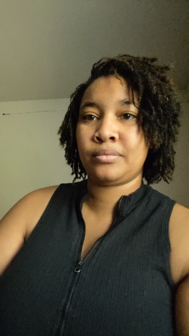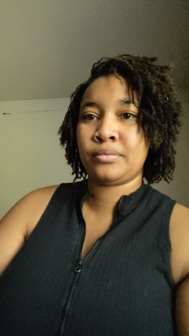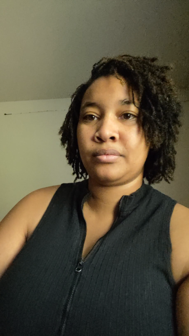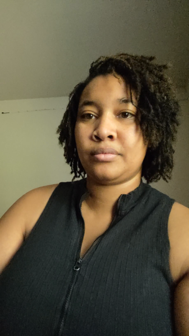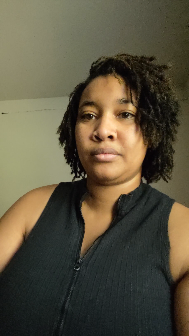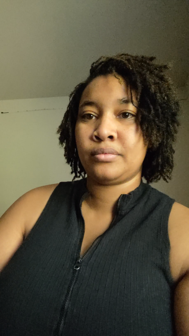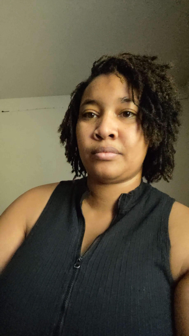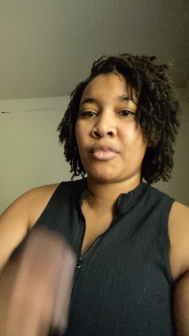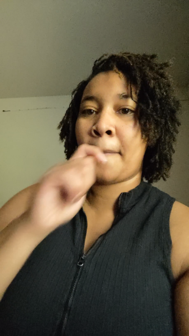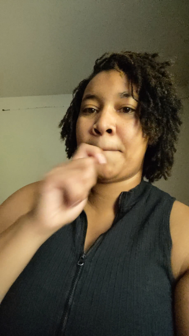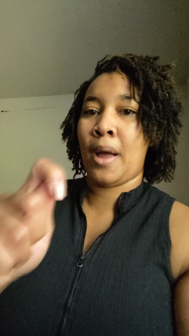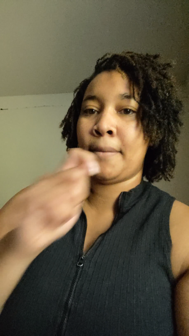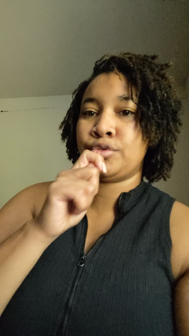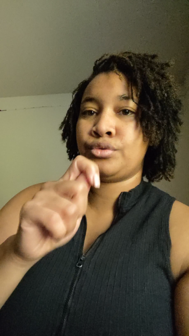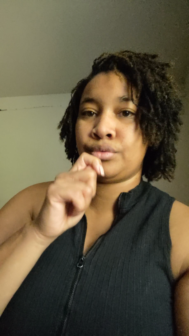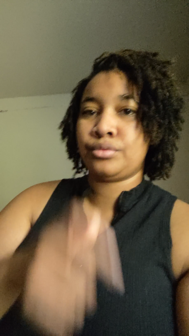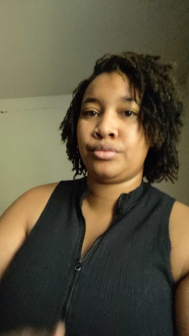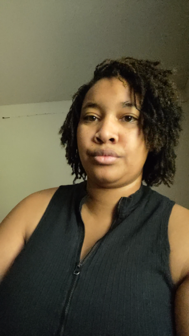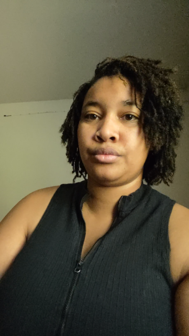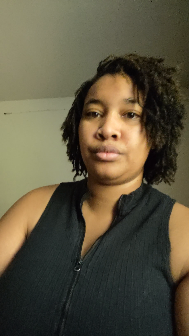popsicle